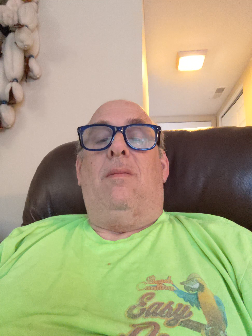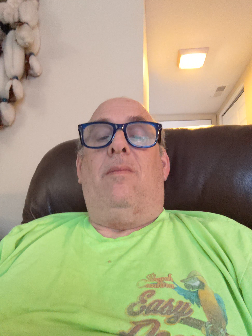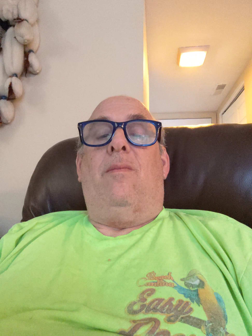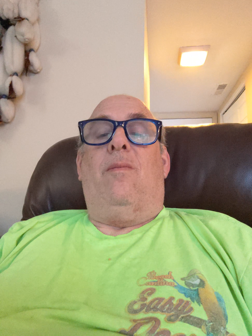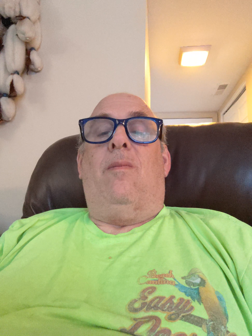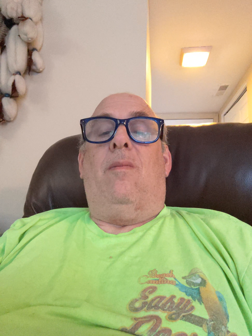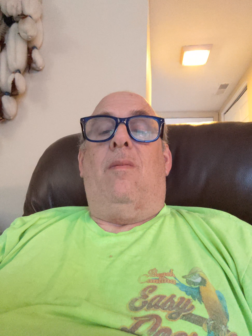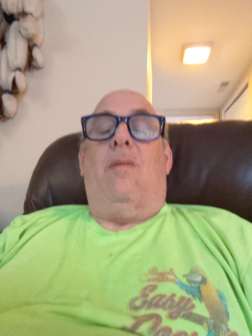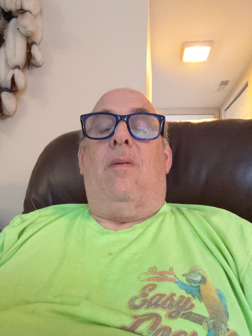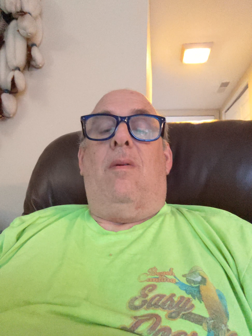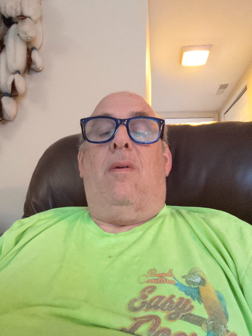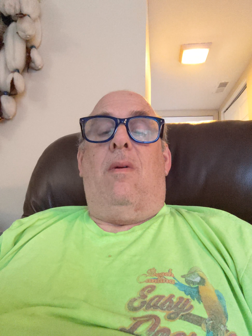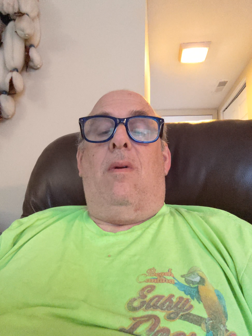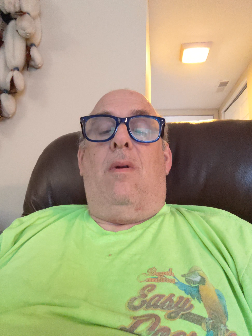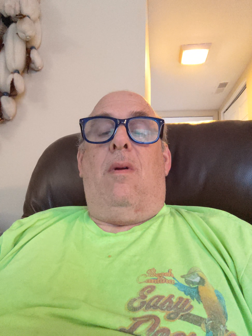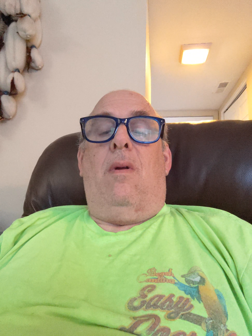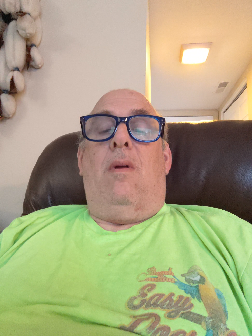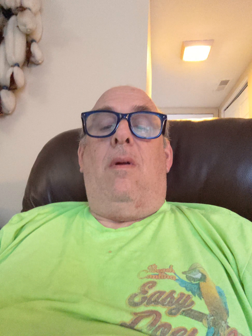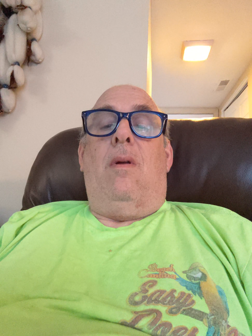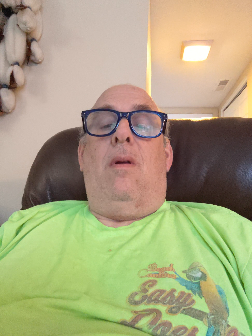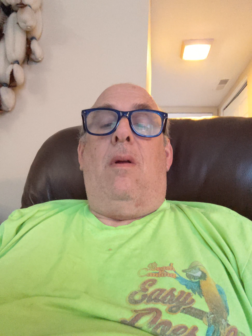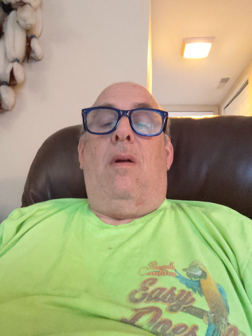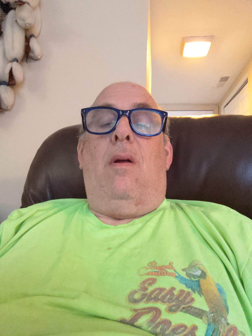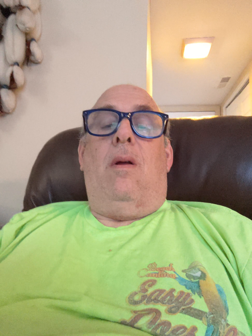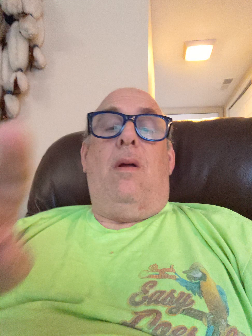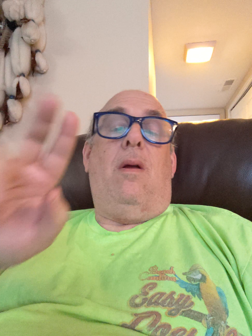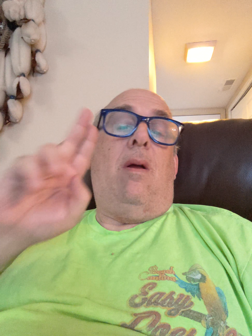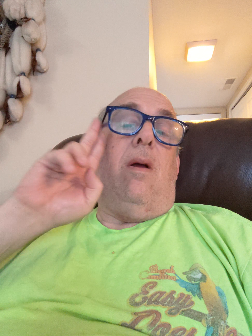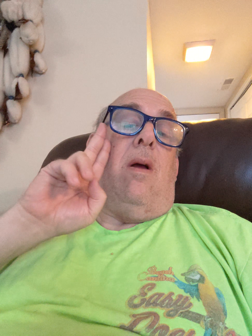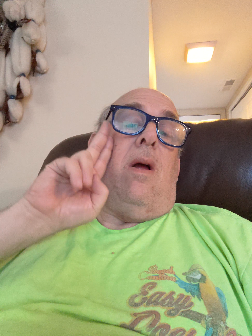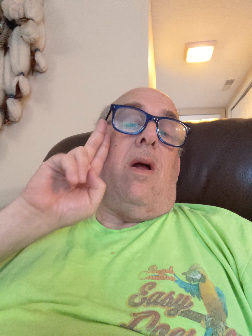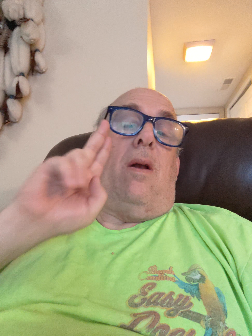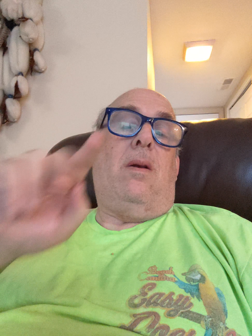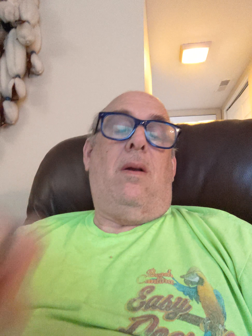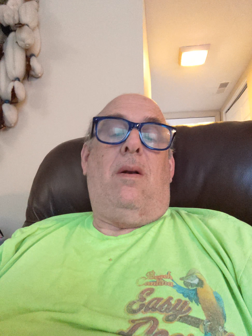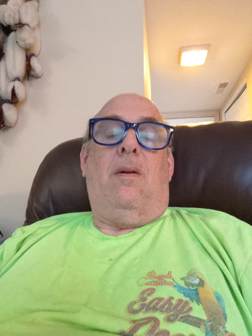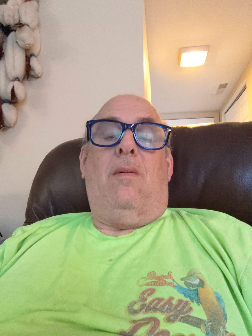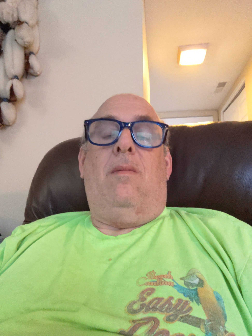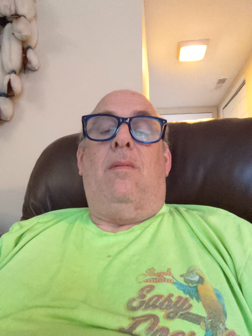uncle